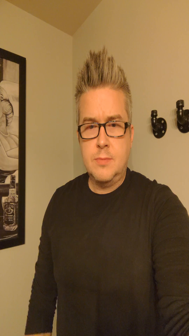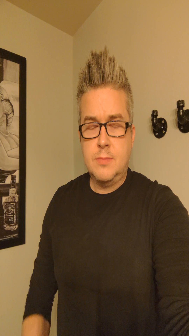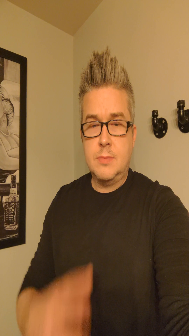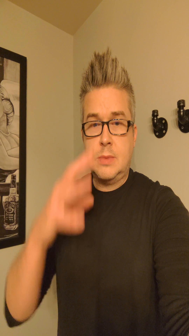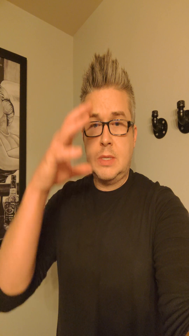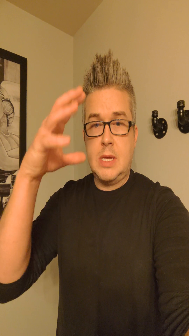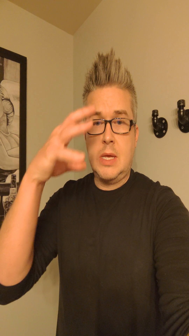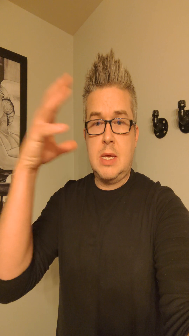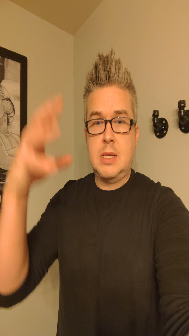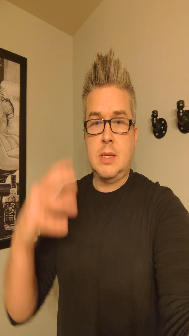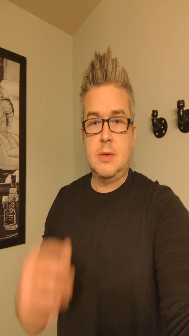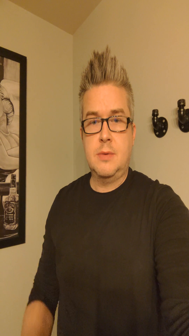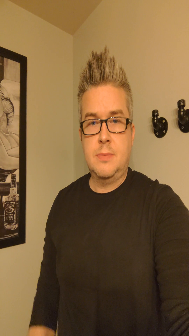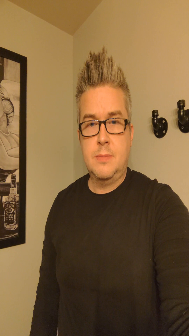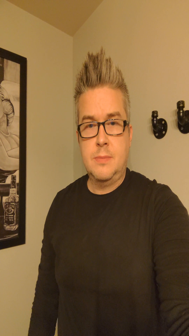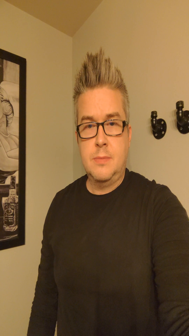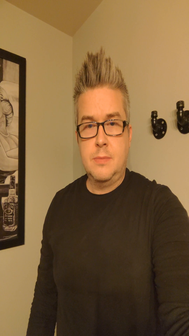cloud